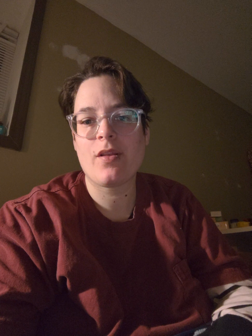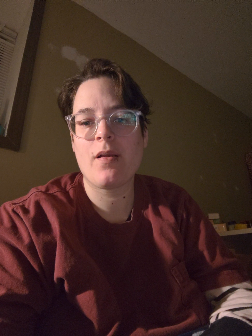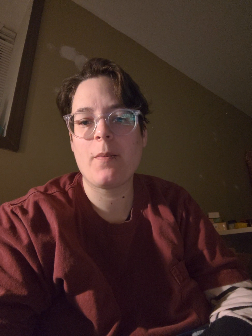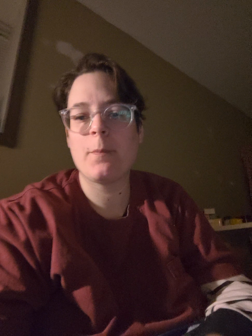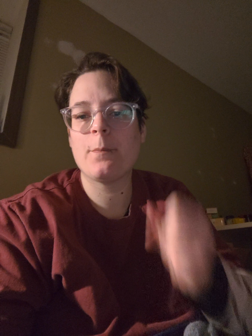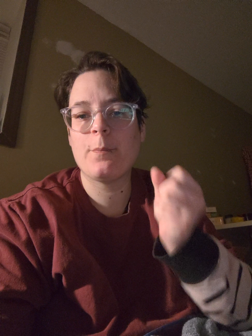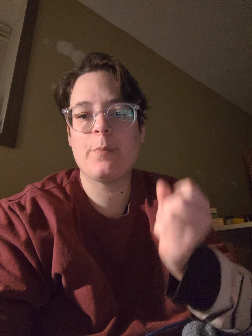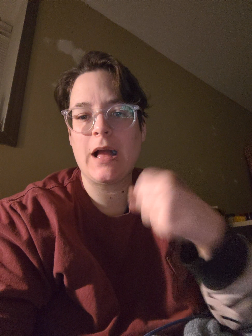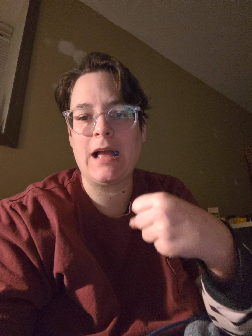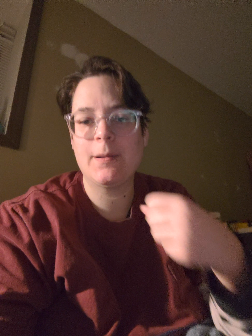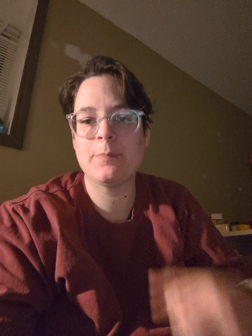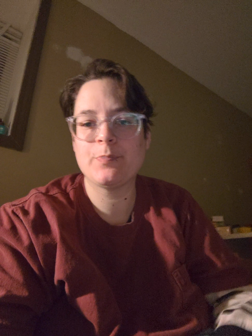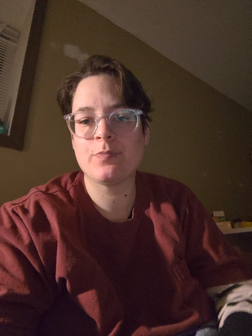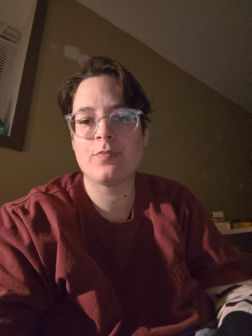make